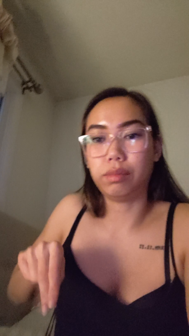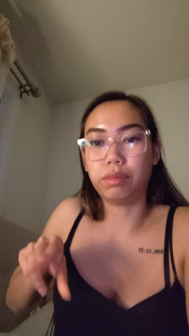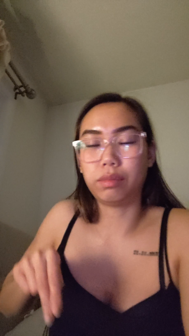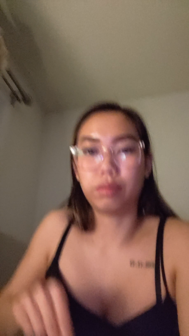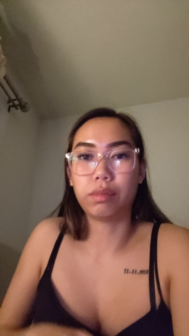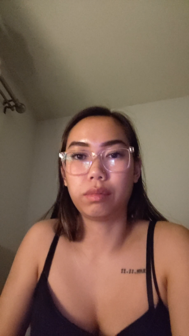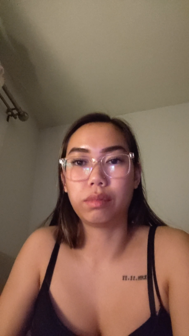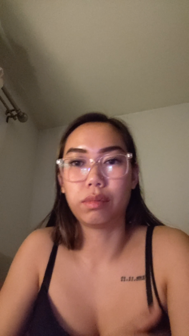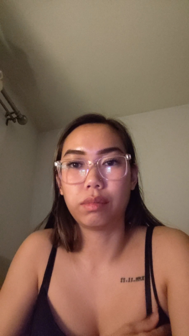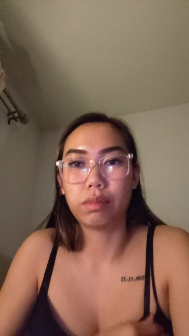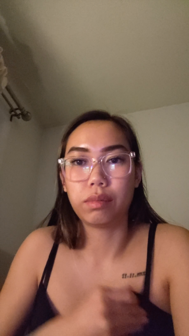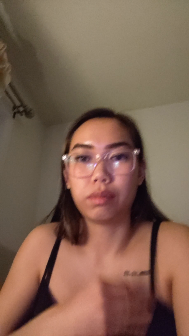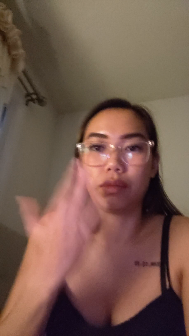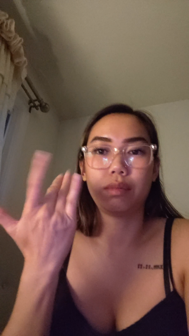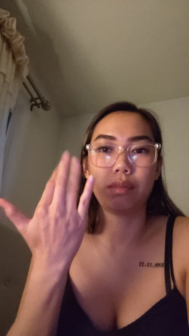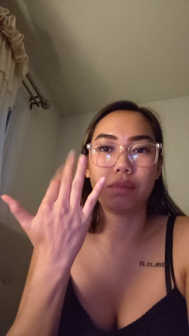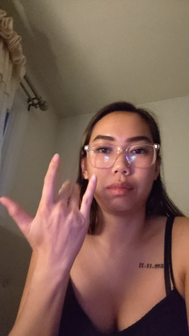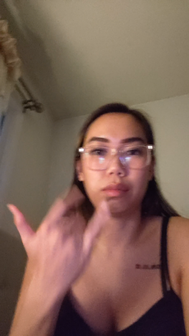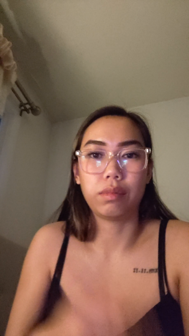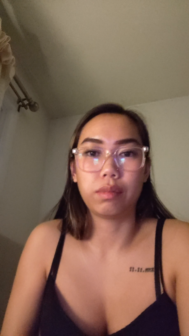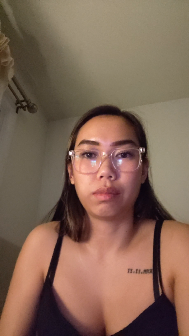hand